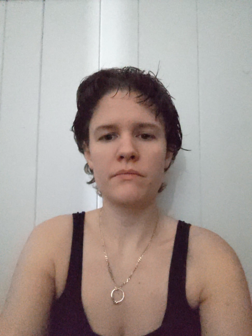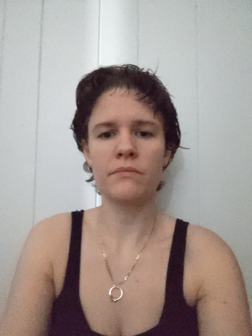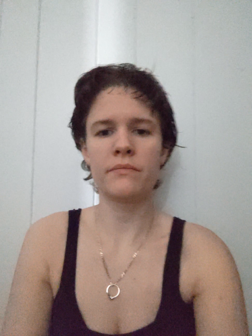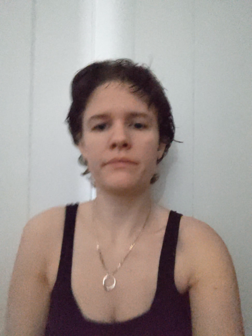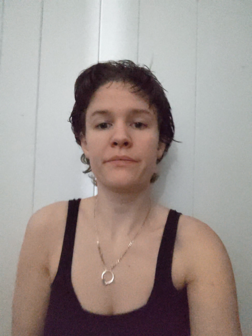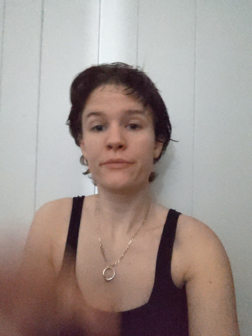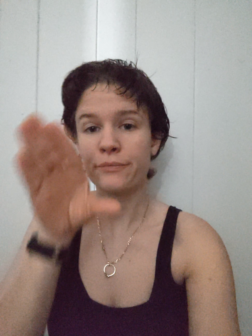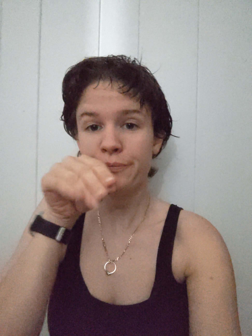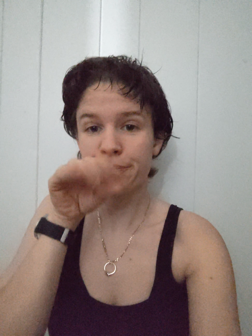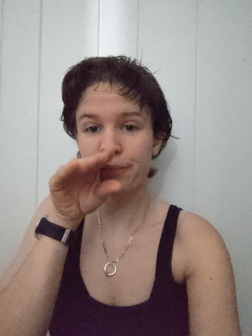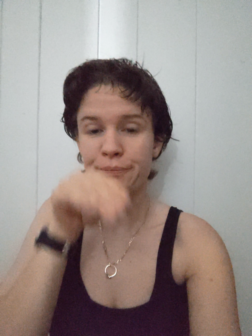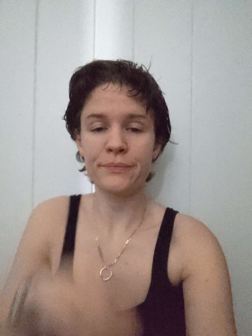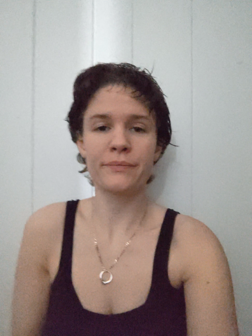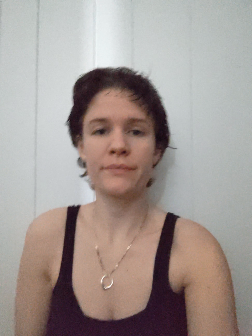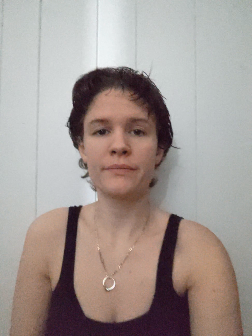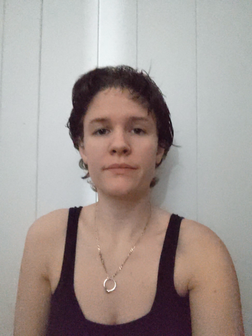goose